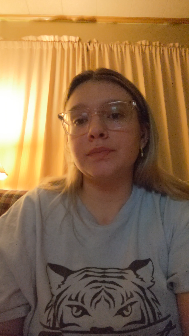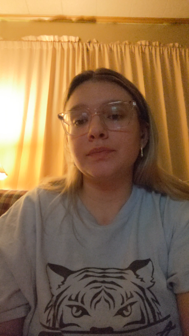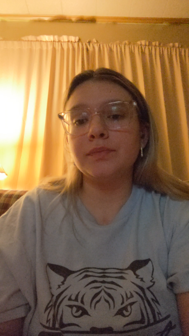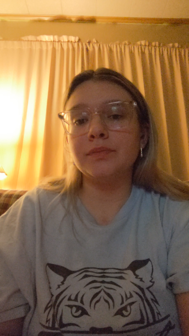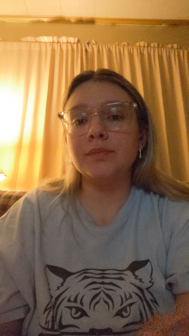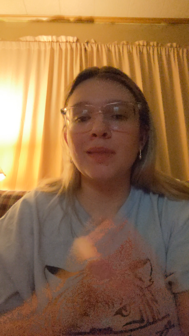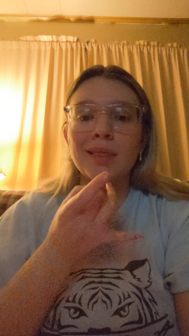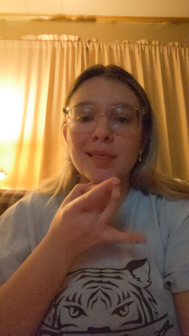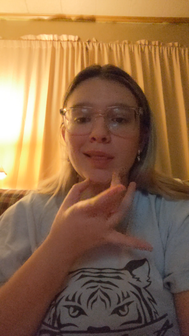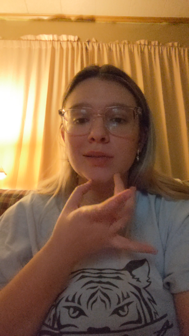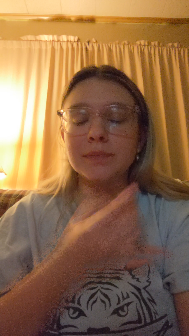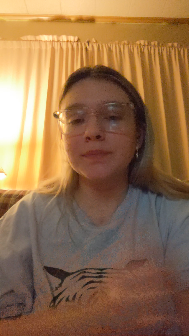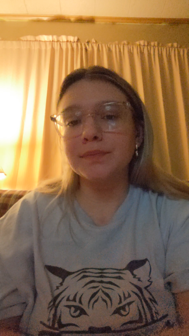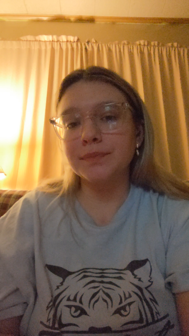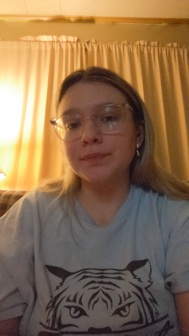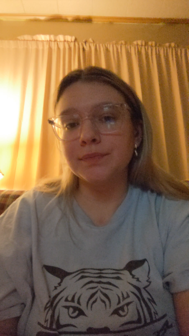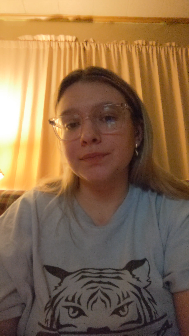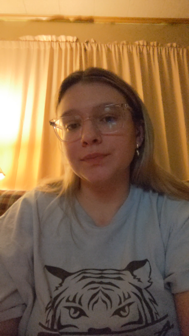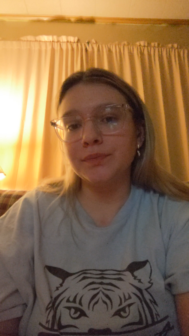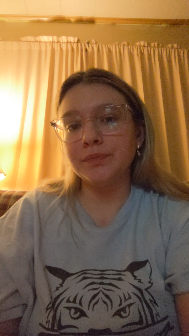light bulb